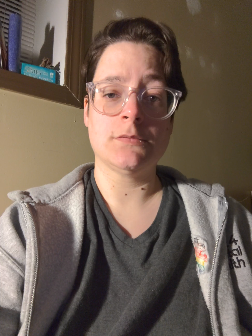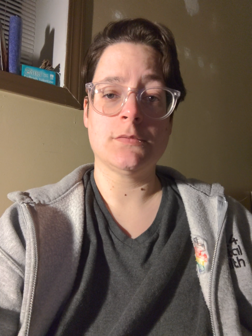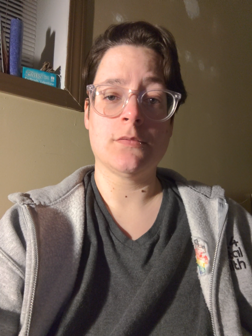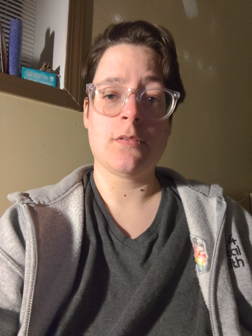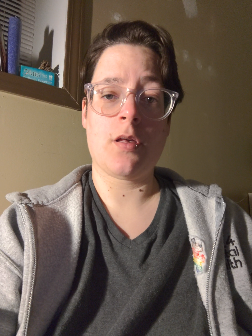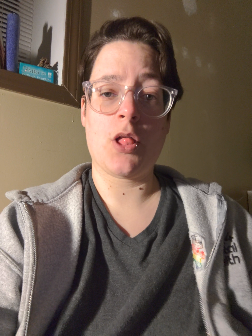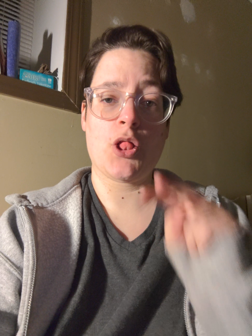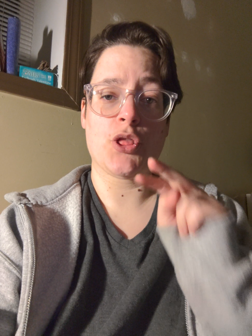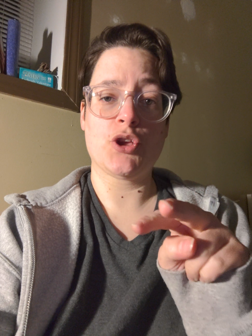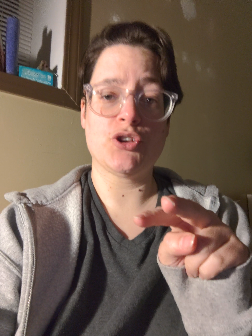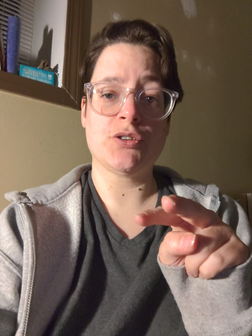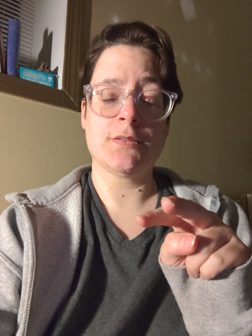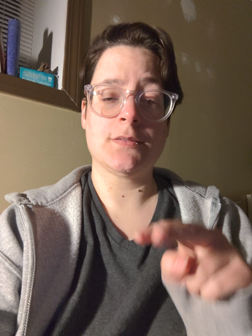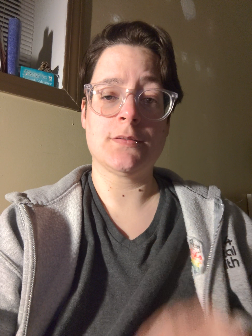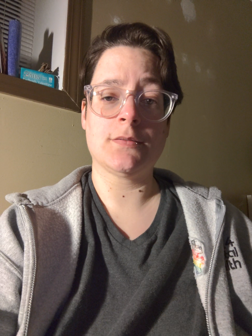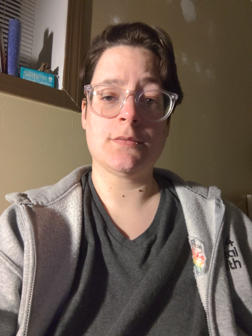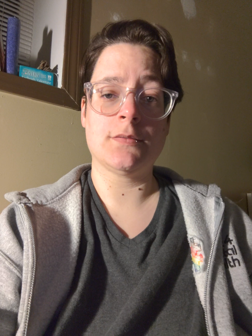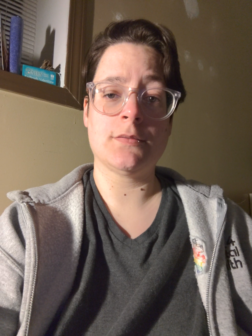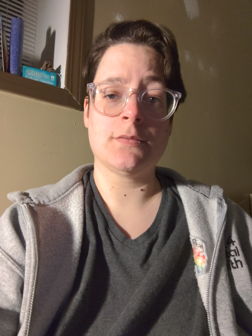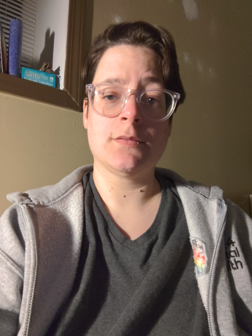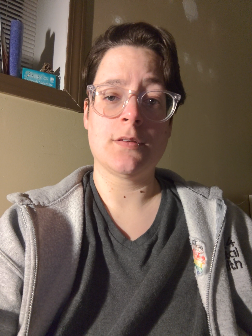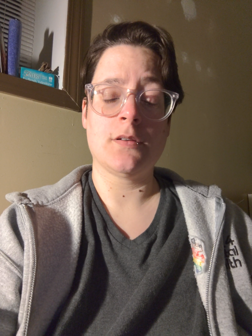look